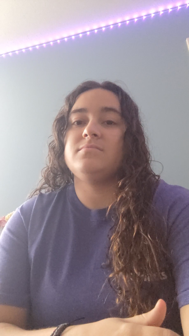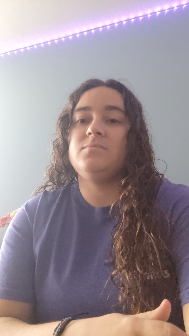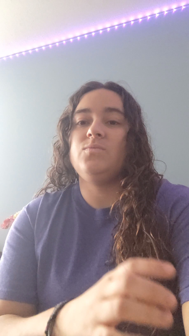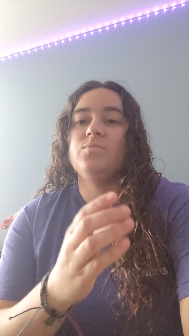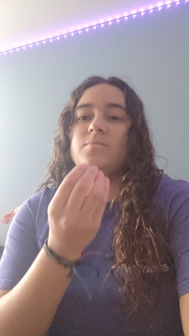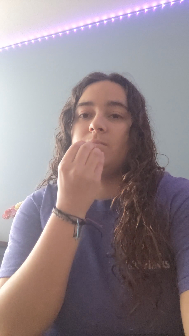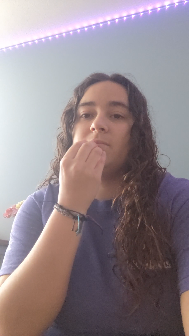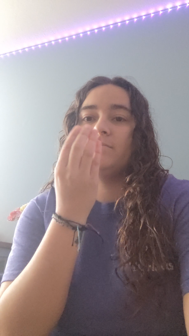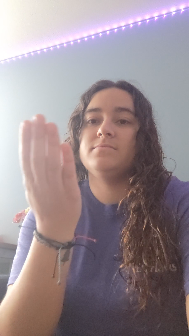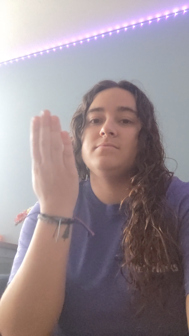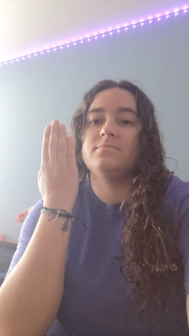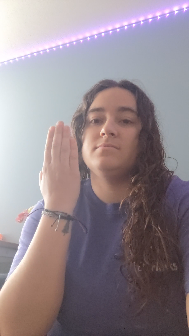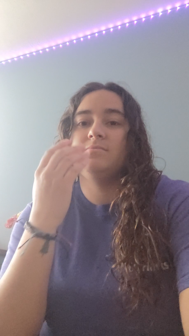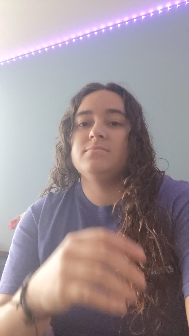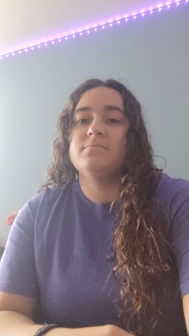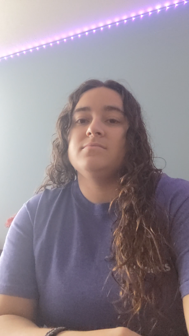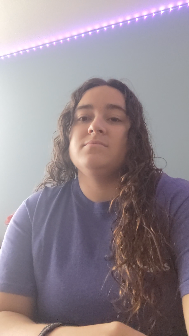breakfast